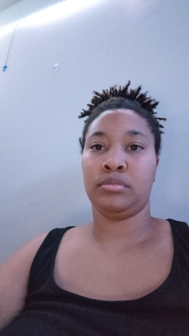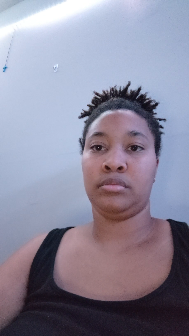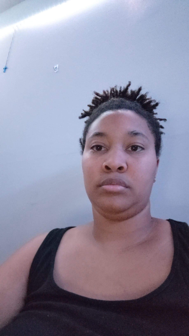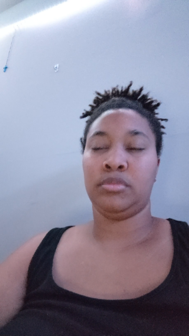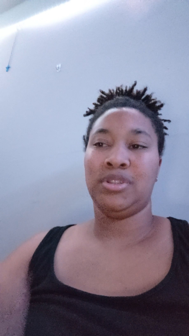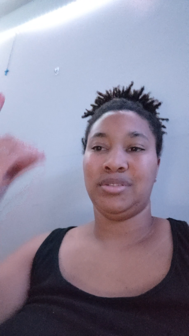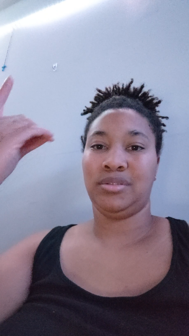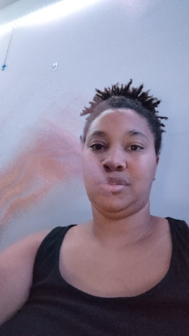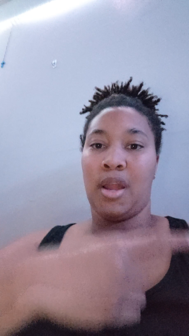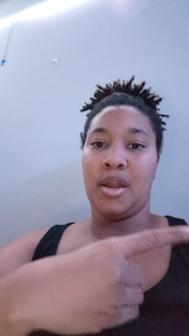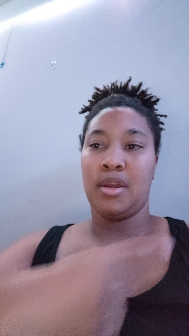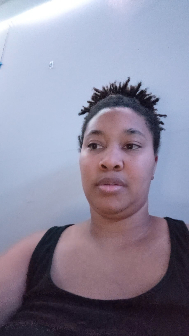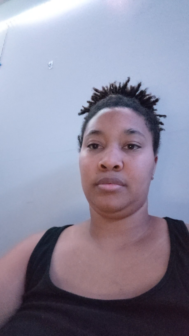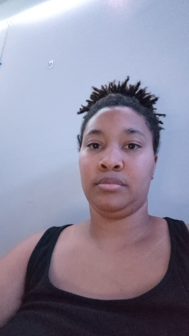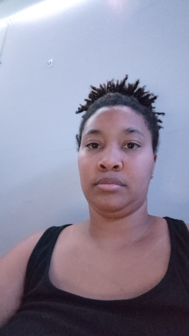day